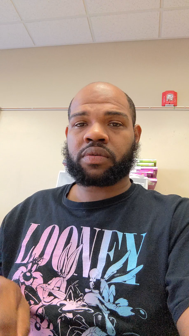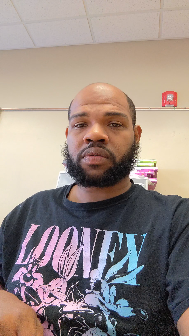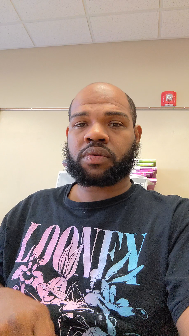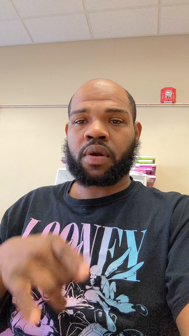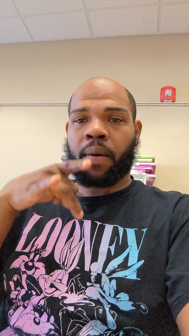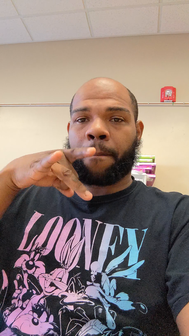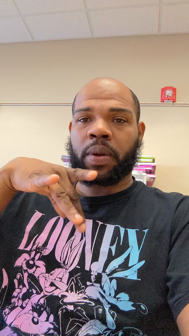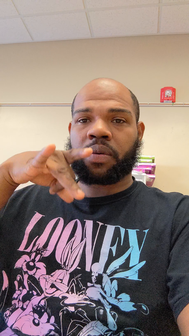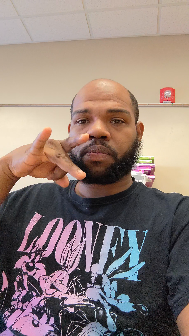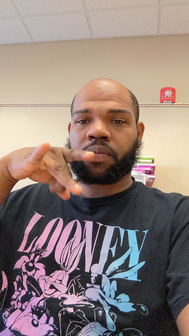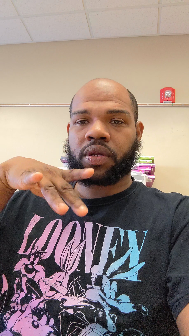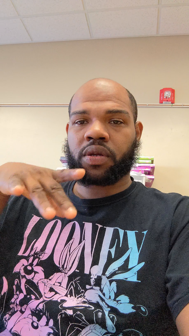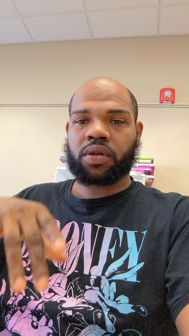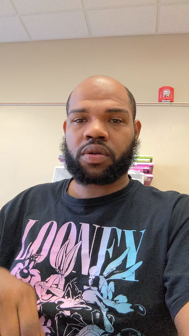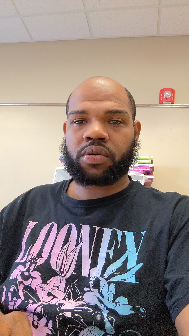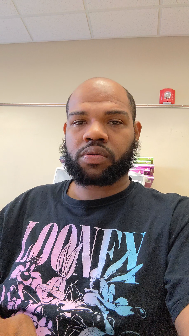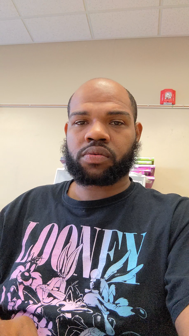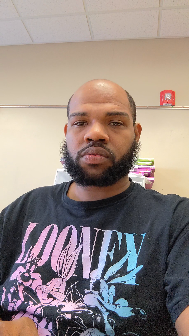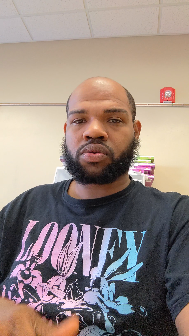pumpkin